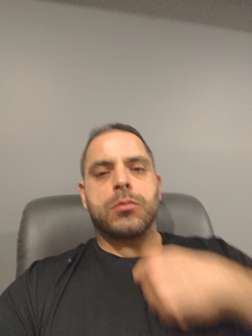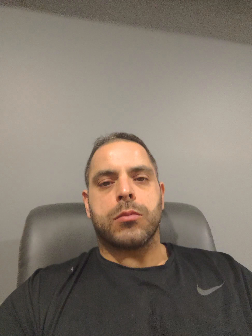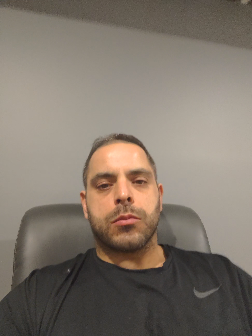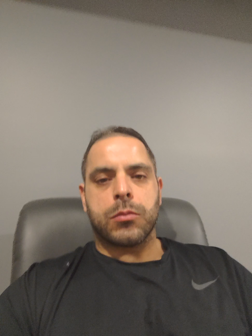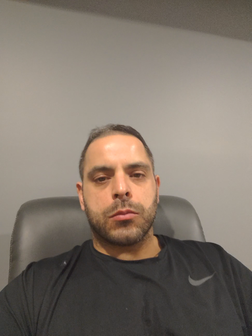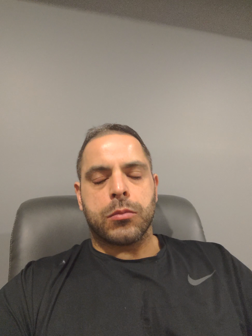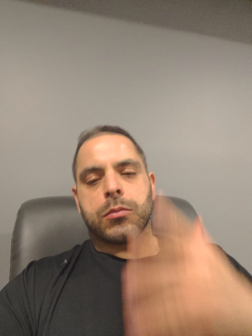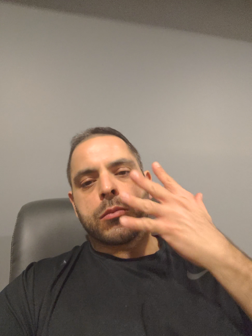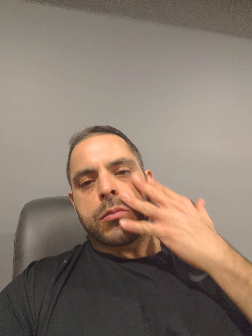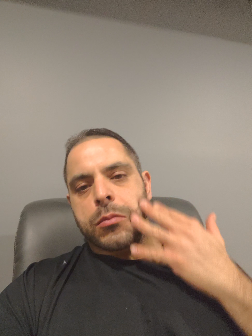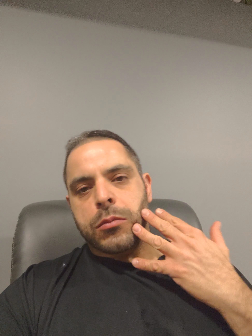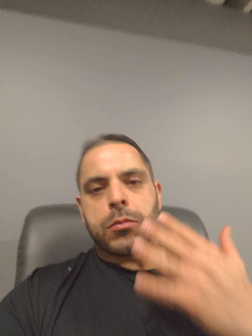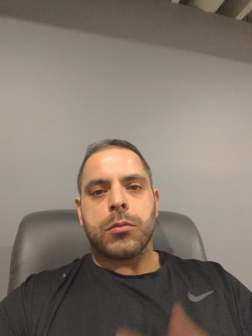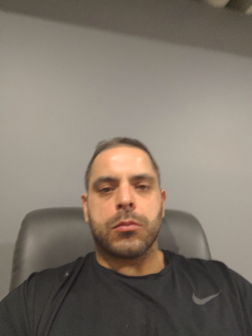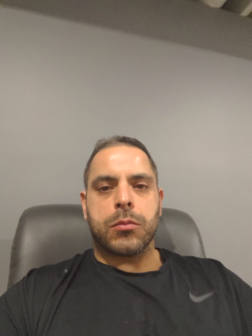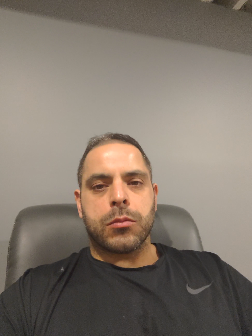sad